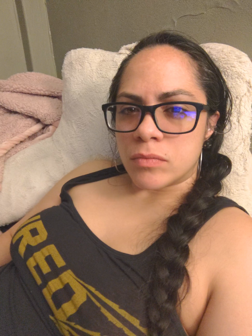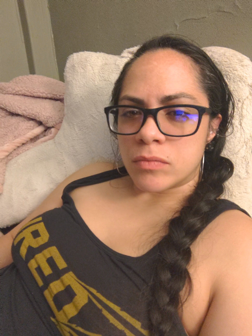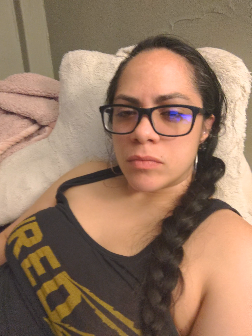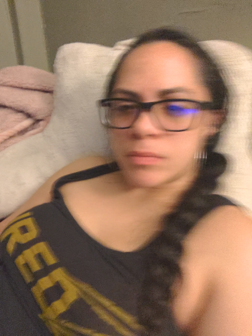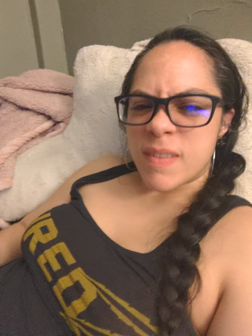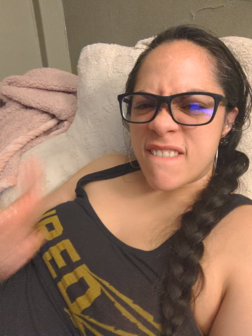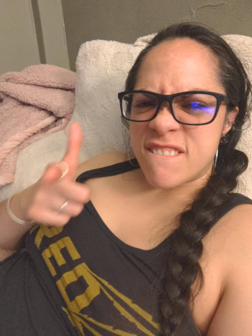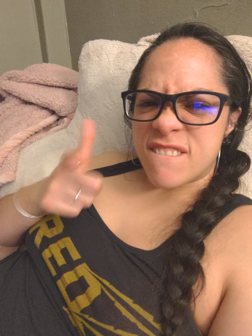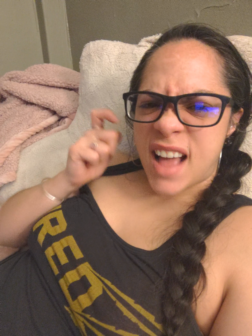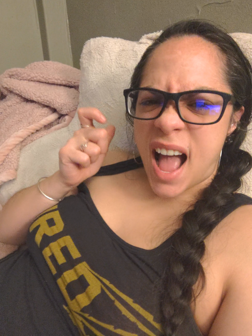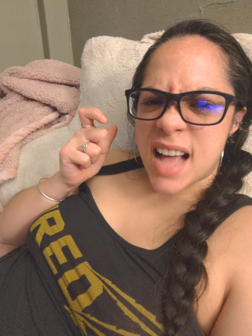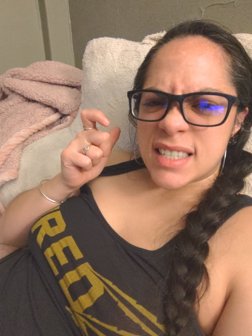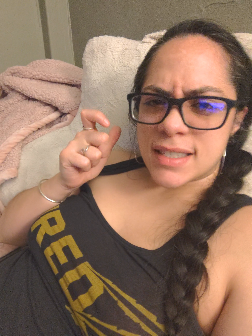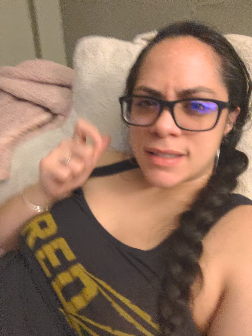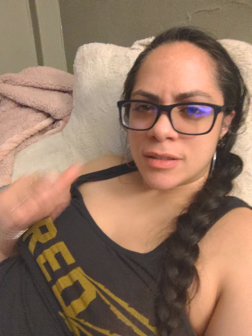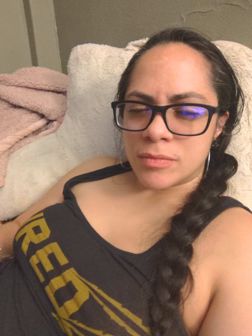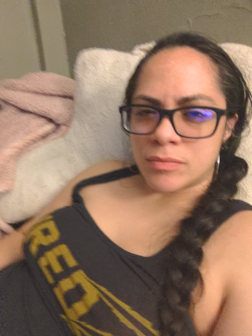fast